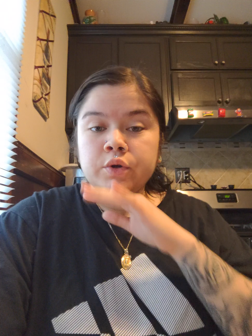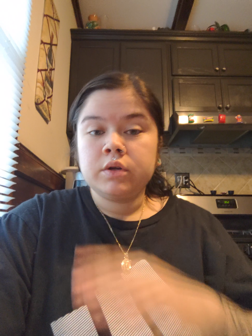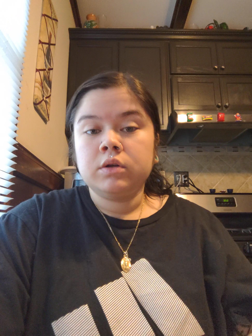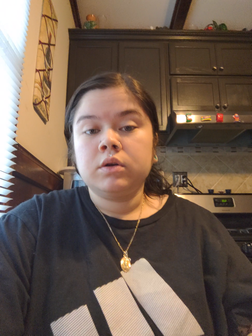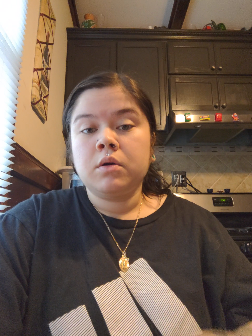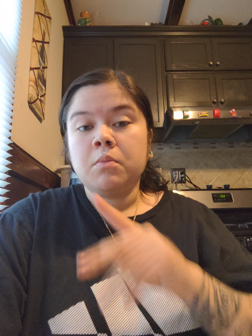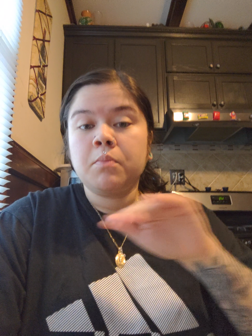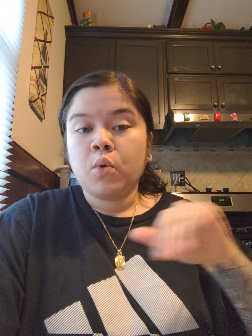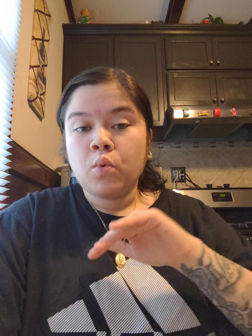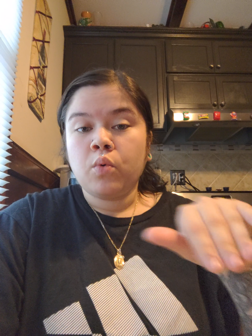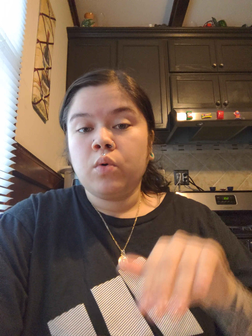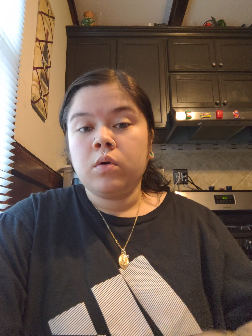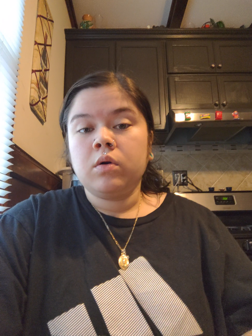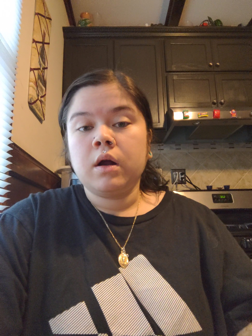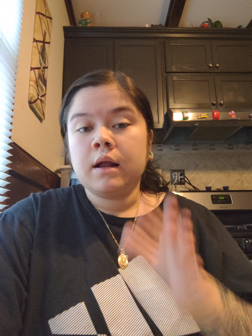pool